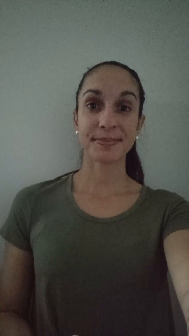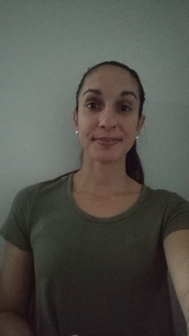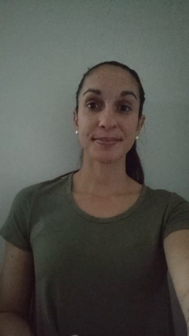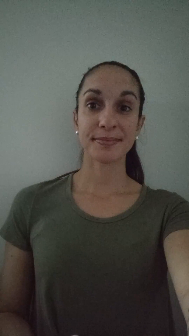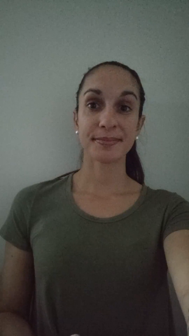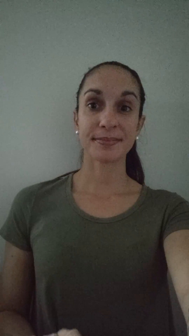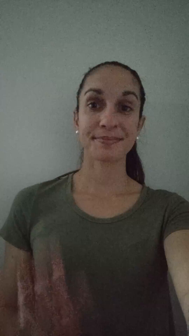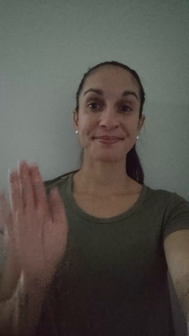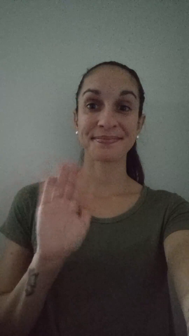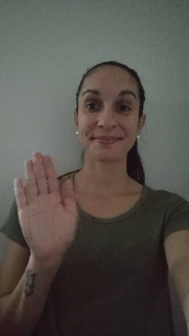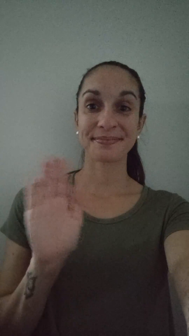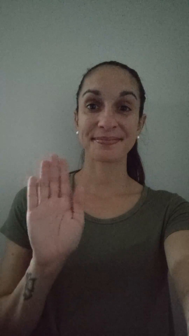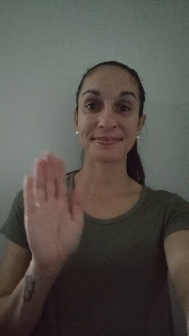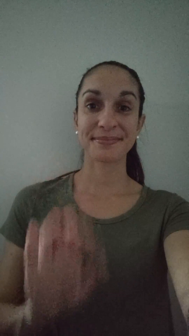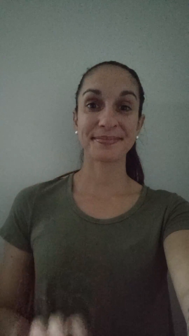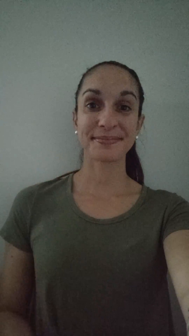hi